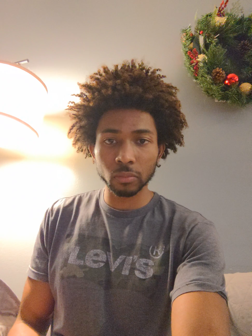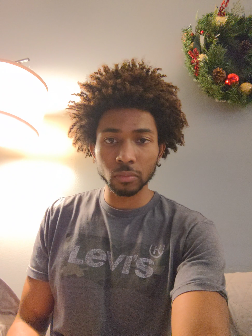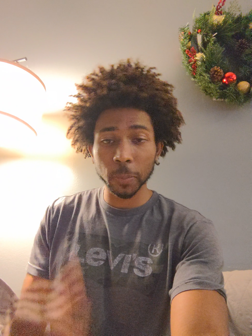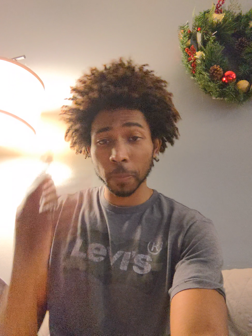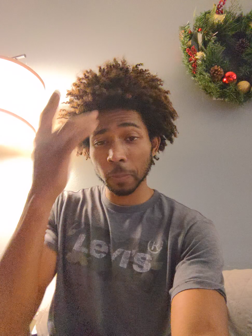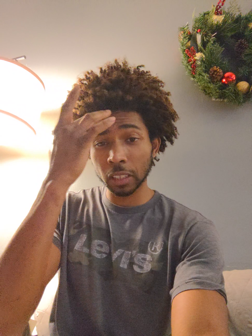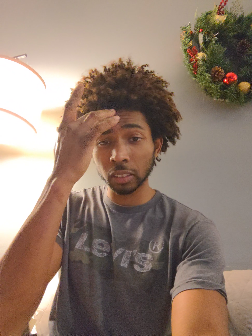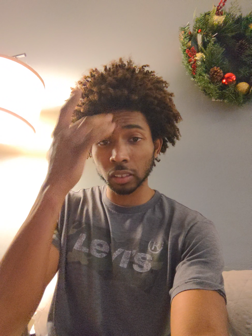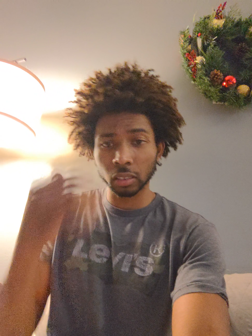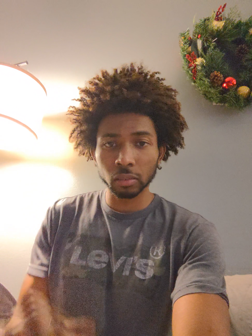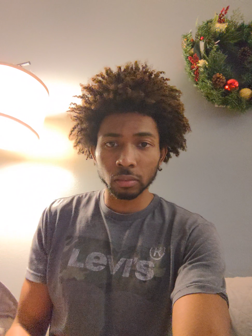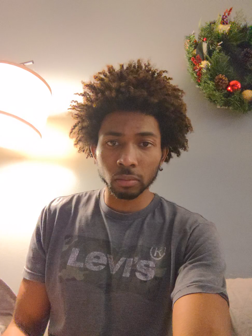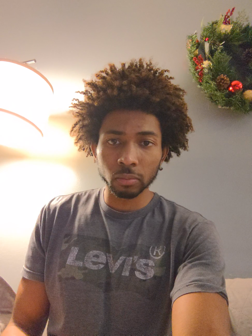sick